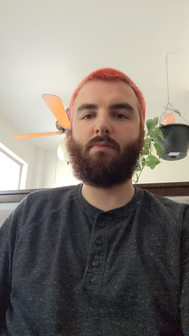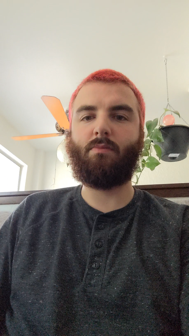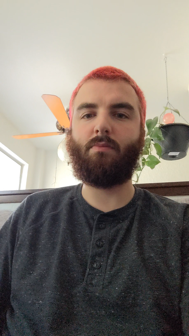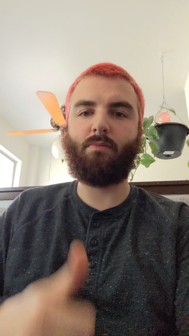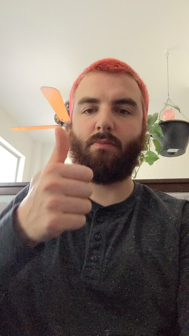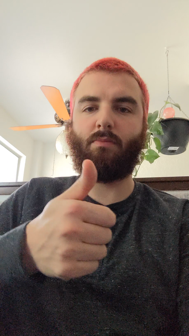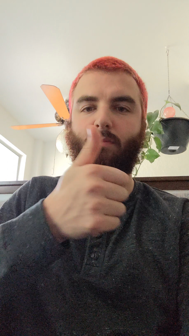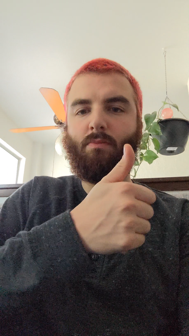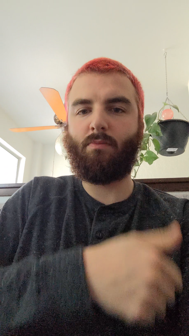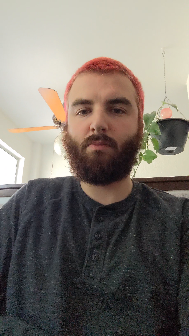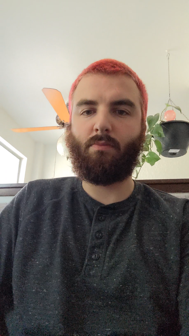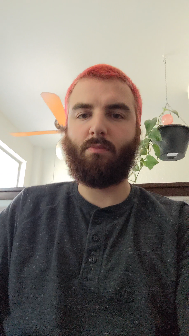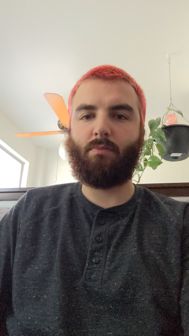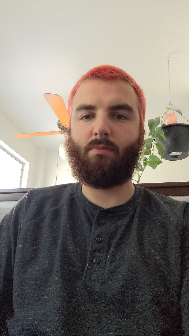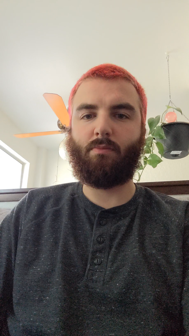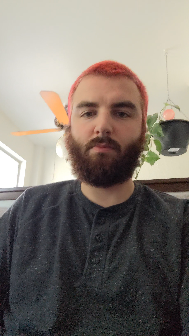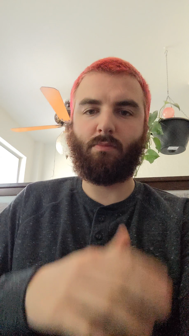each